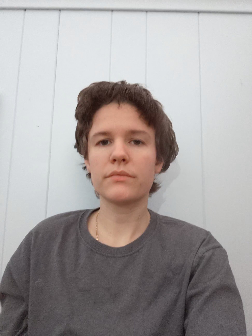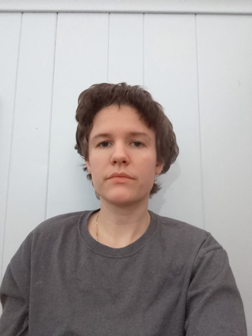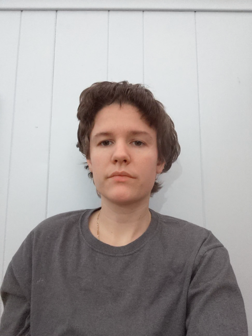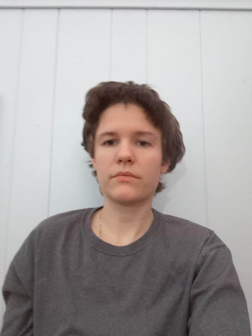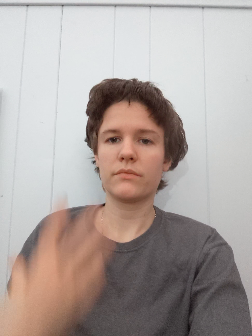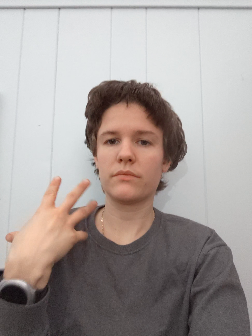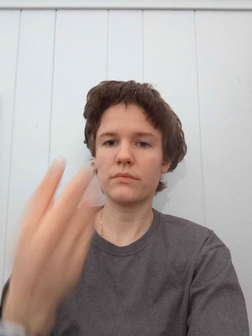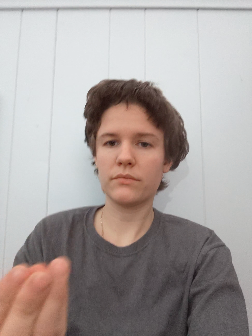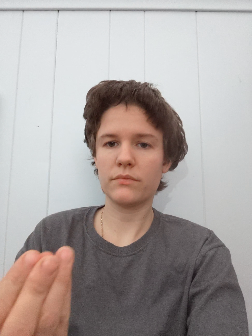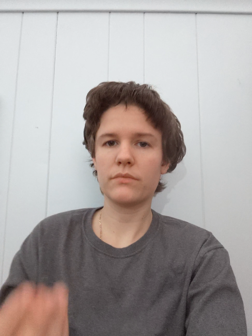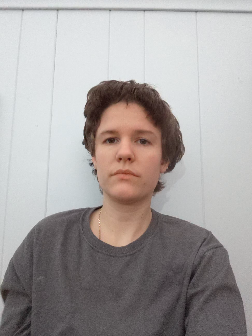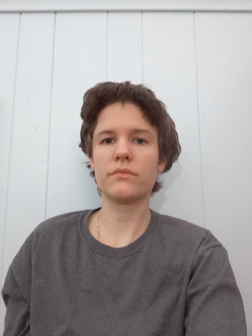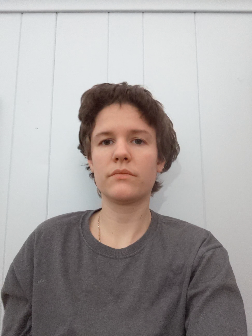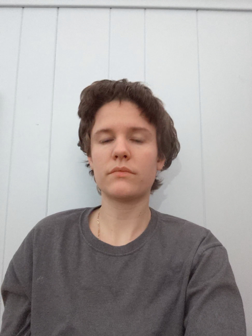go